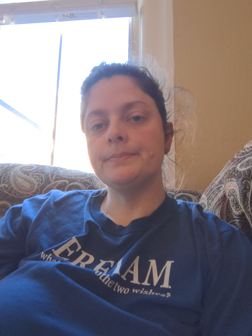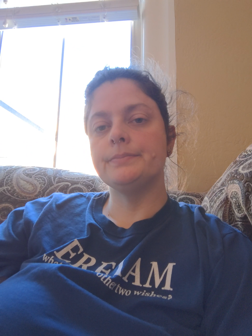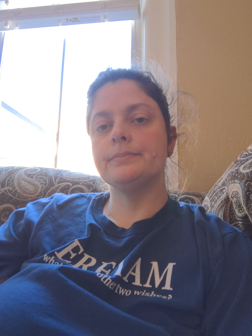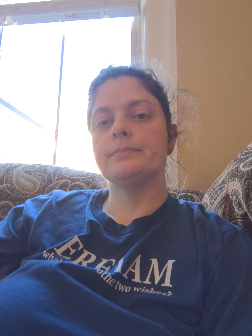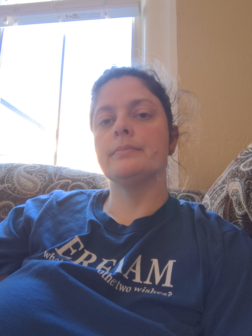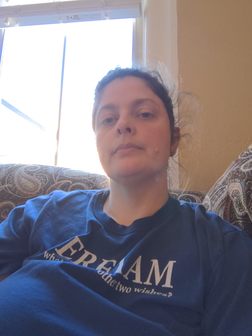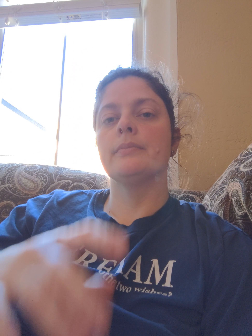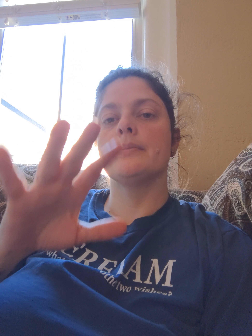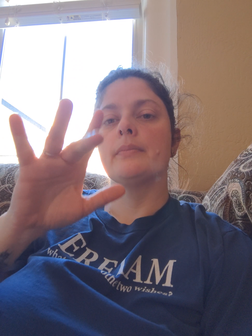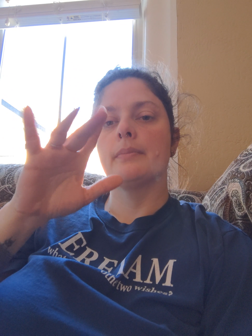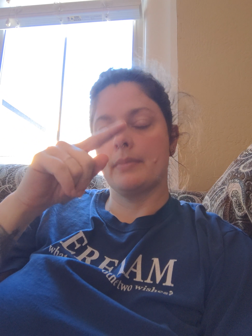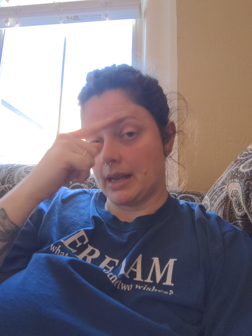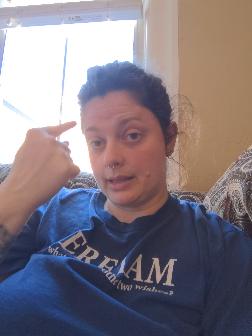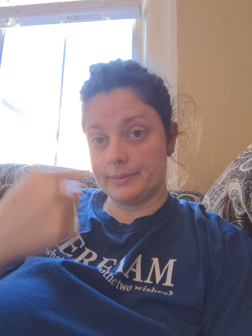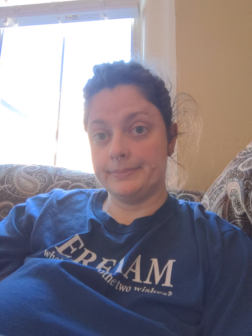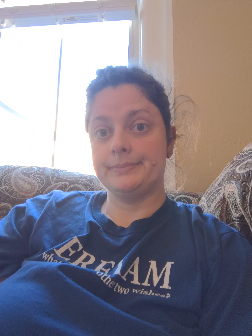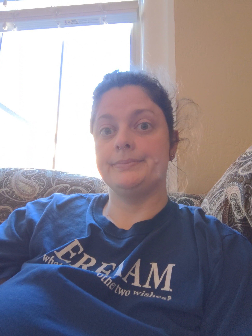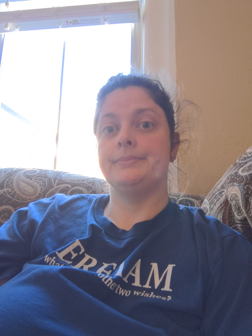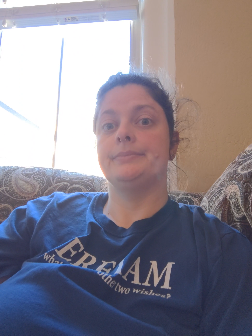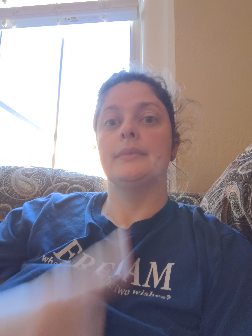black